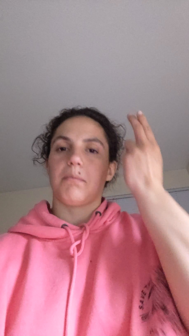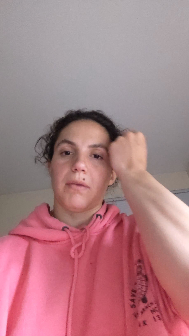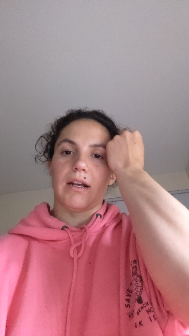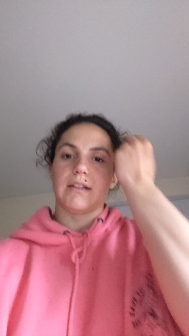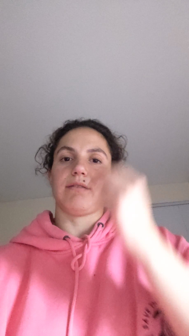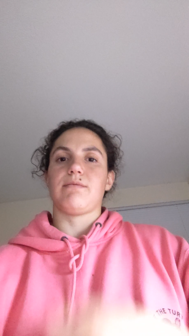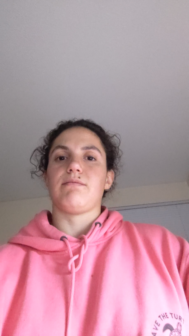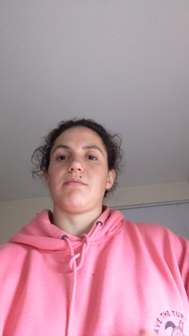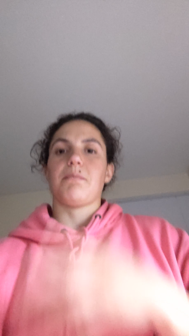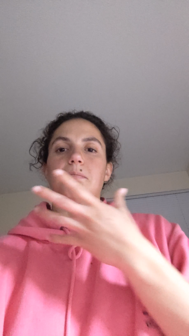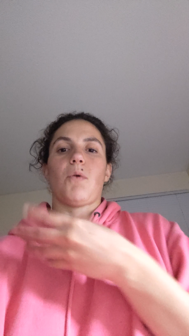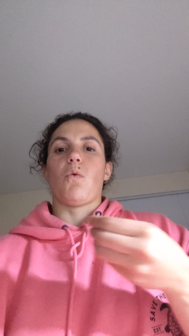poor